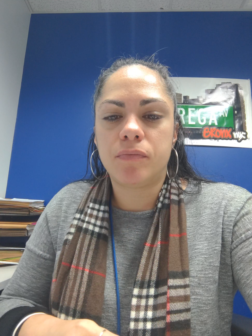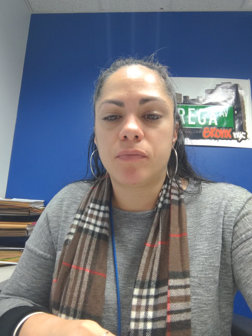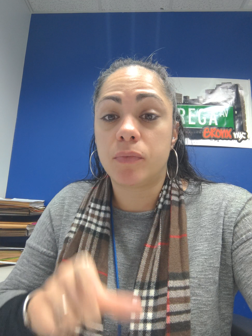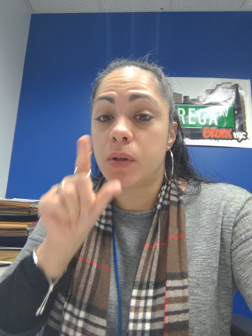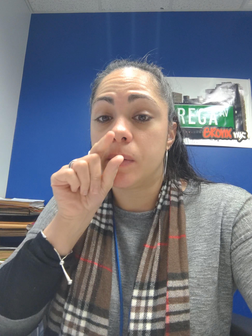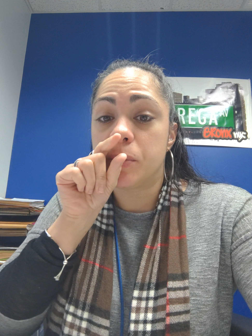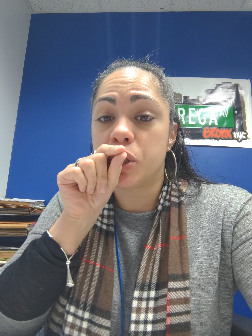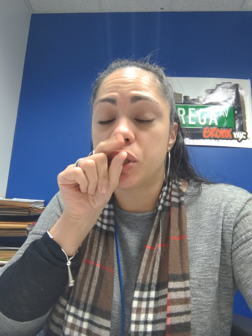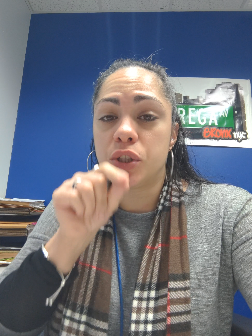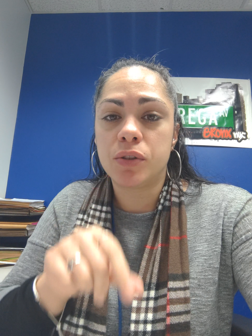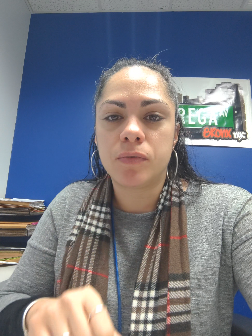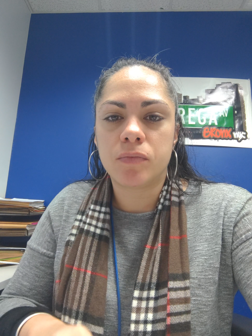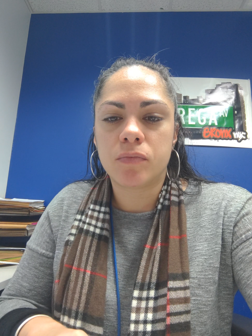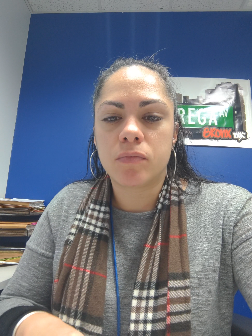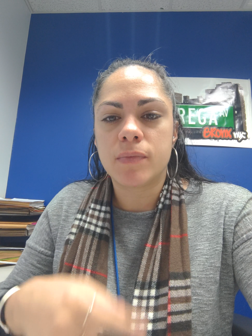bird